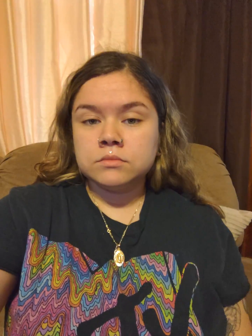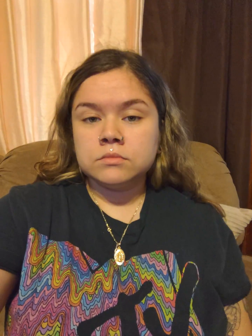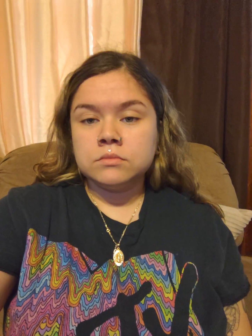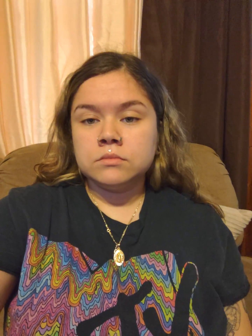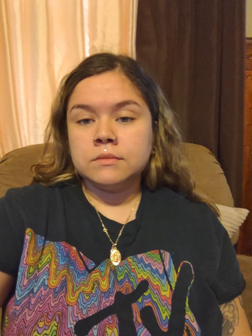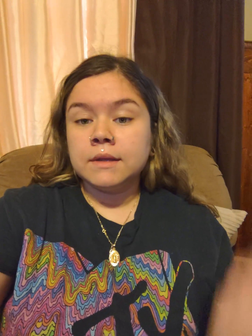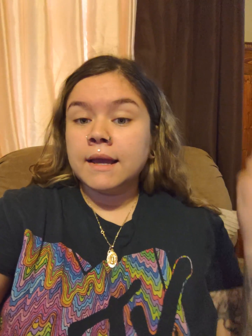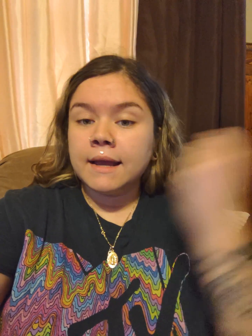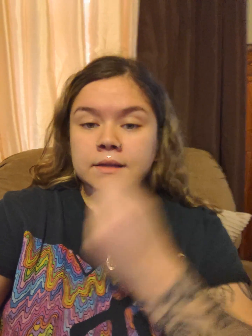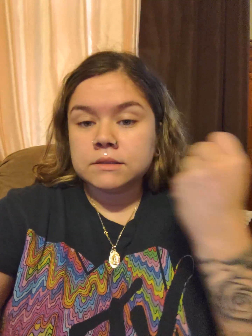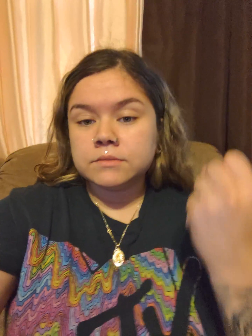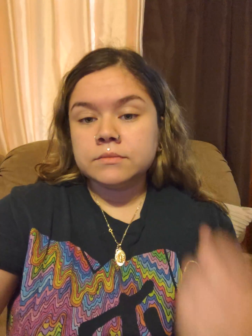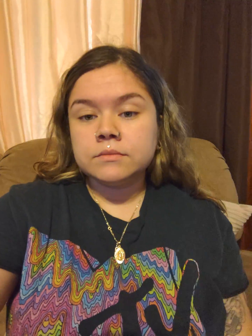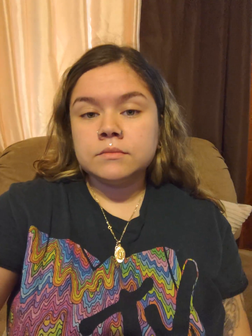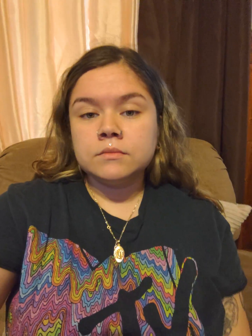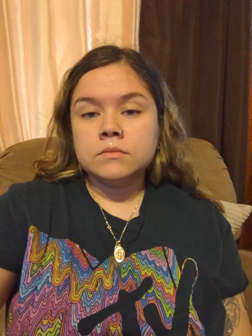hit